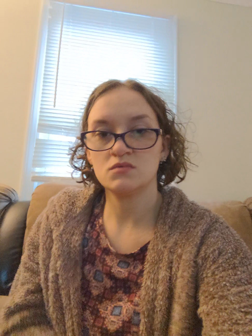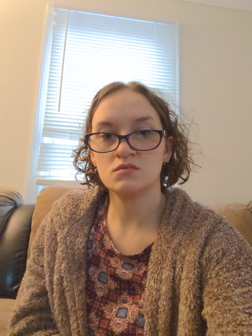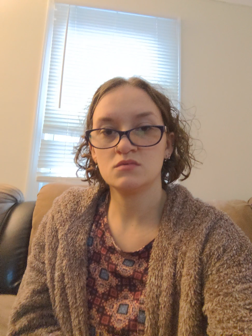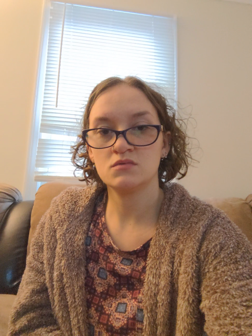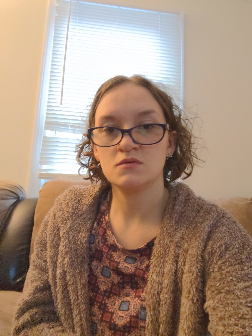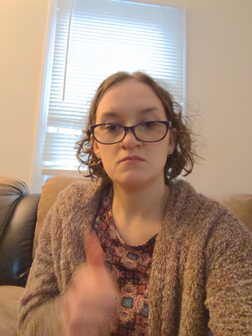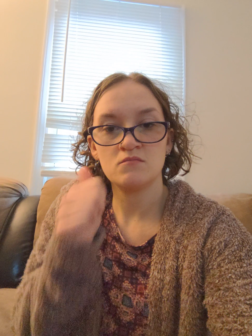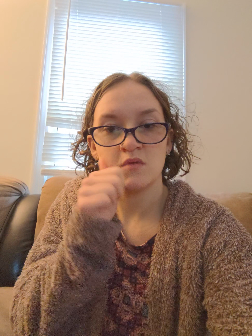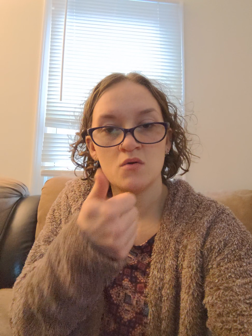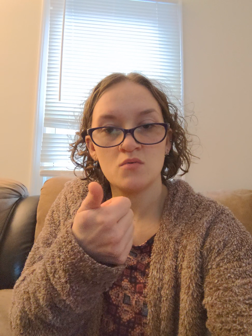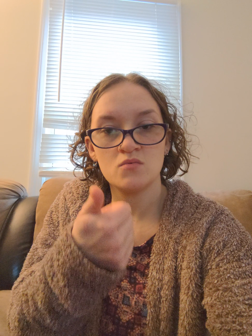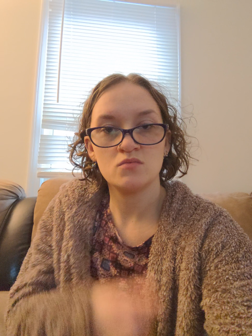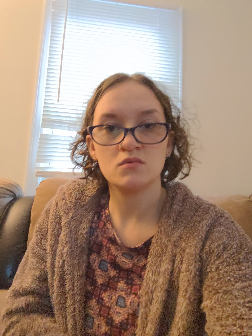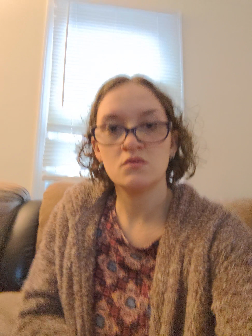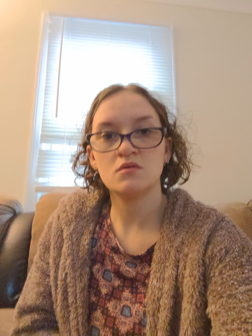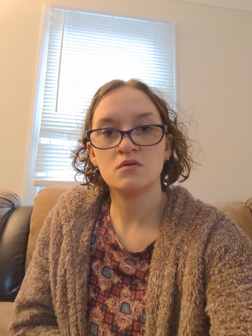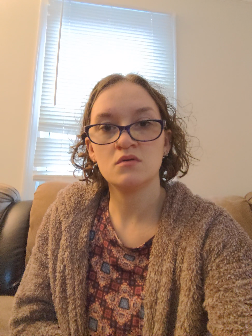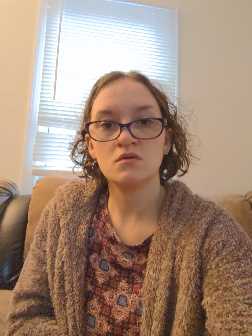tomorrow